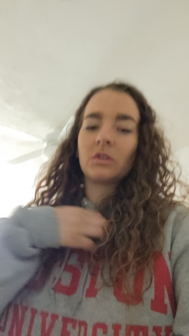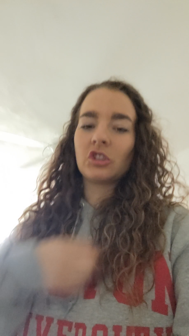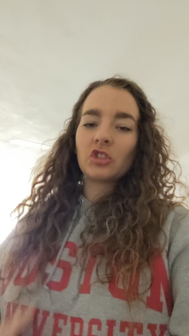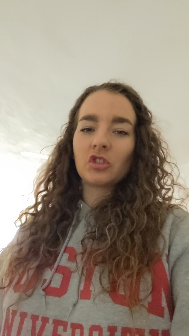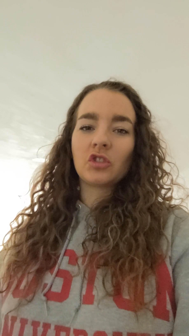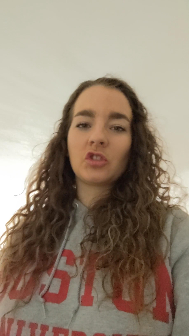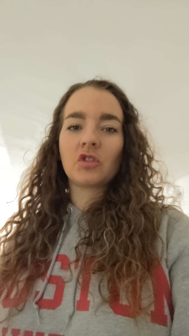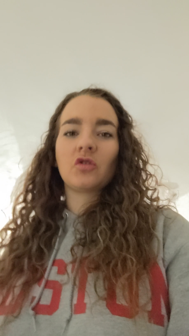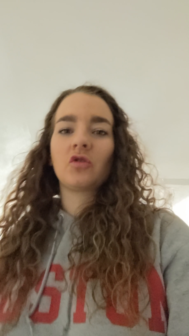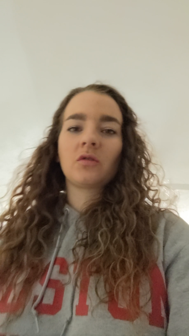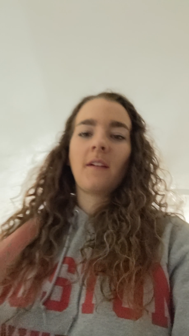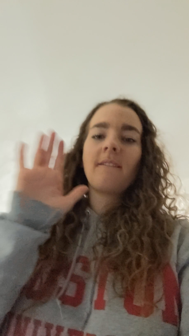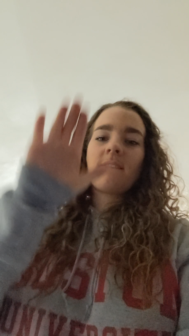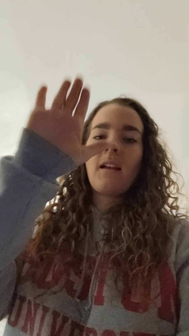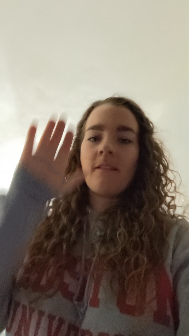give me five